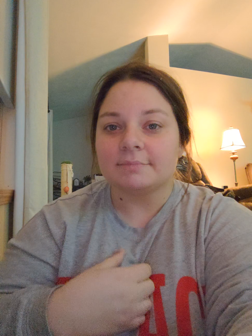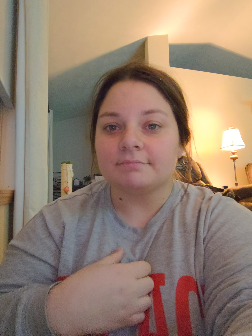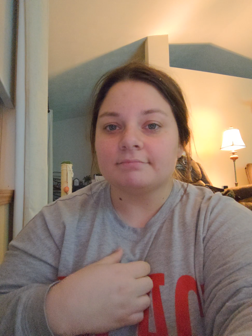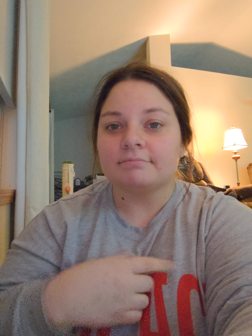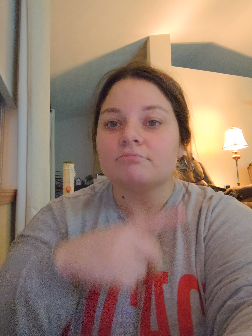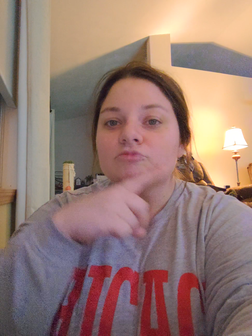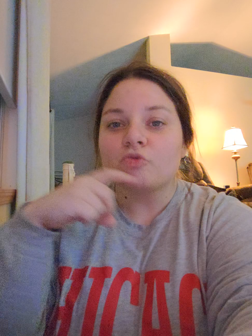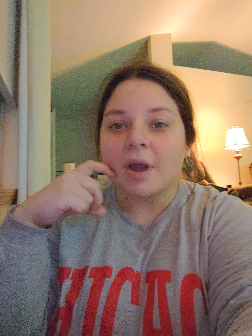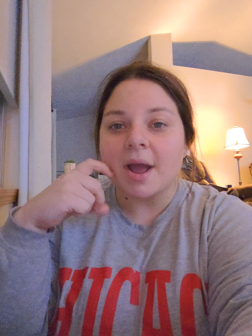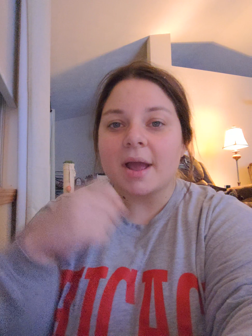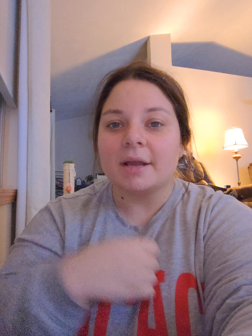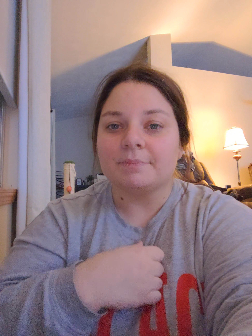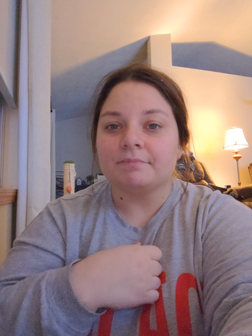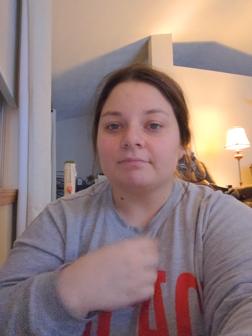dry